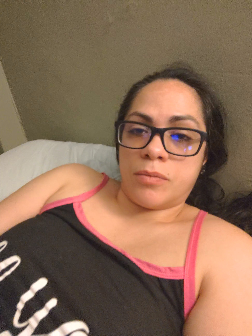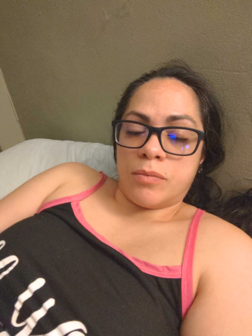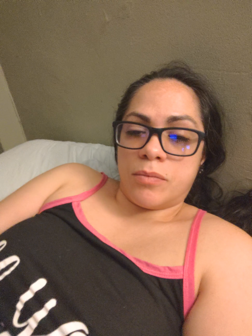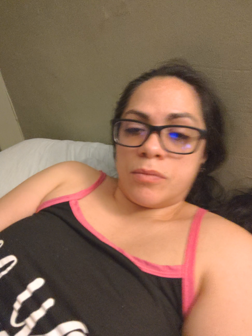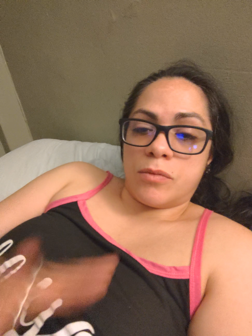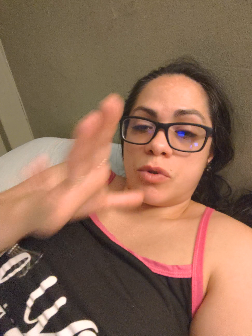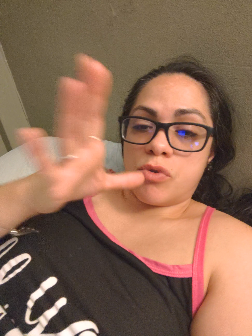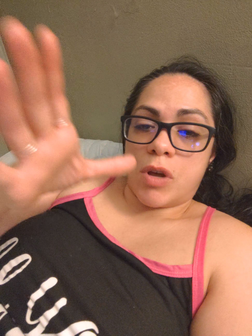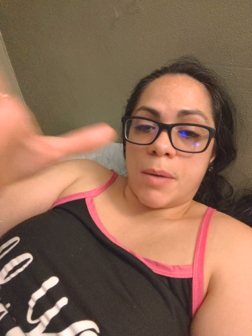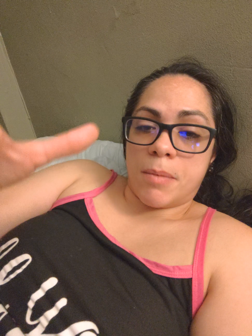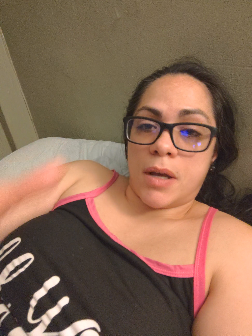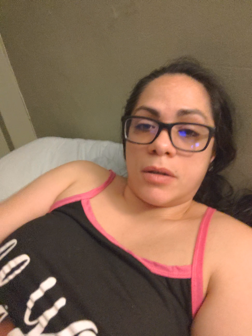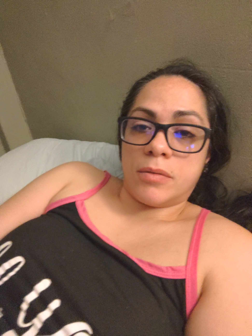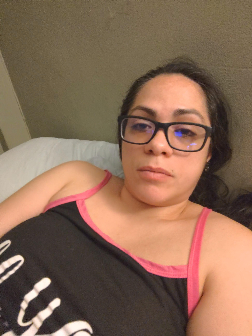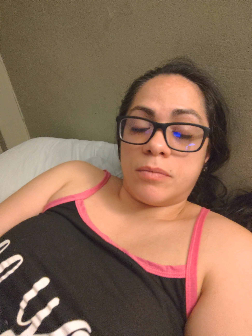grandma